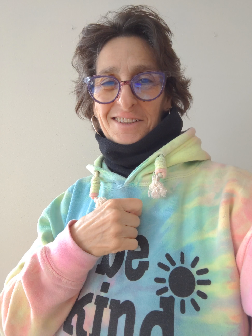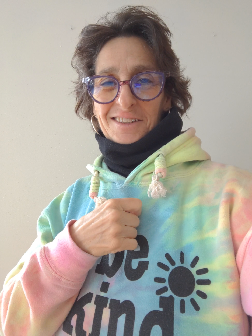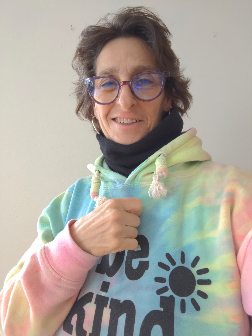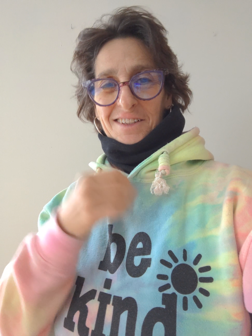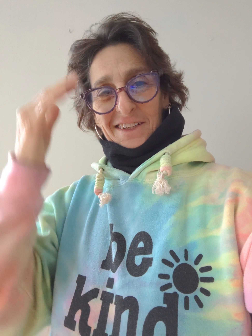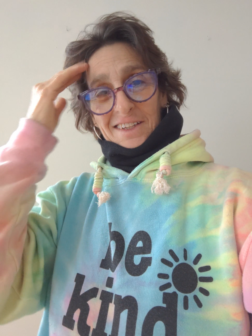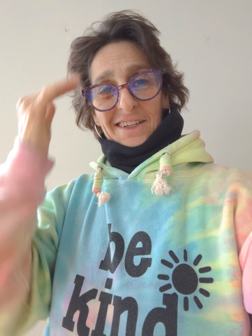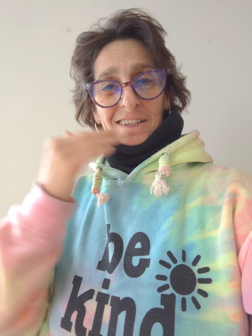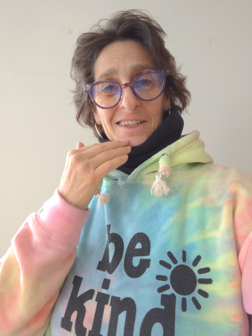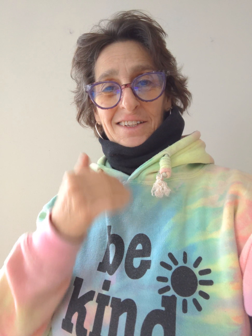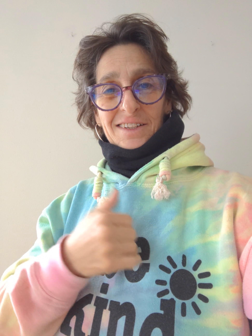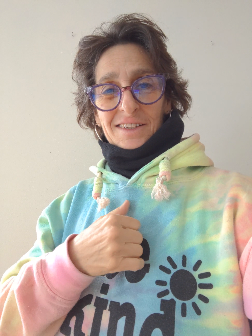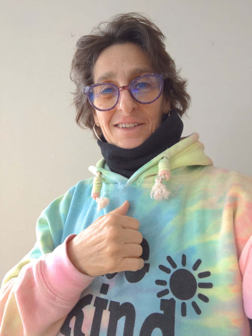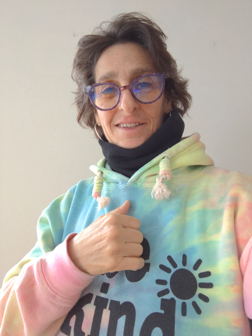head